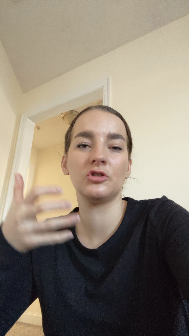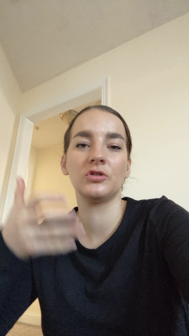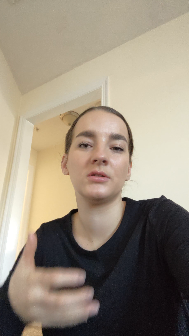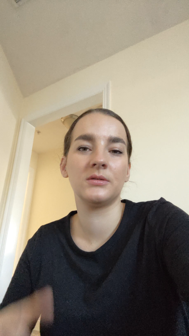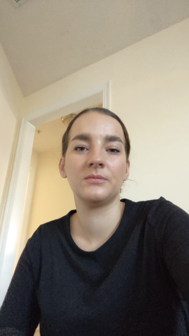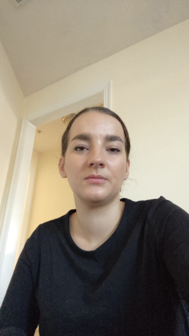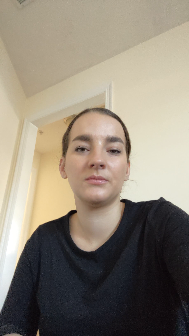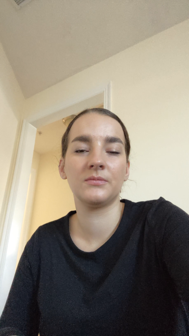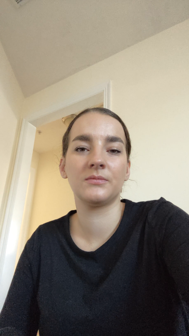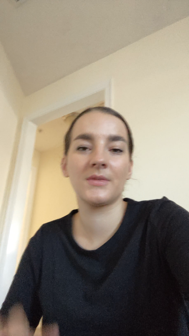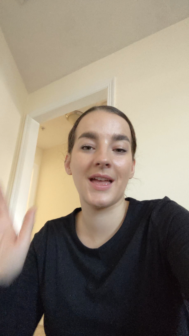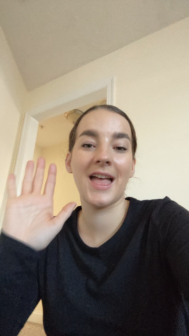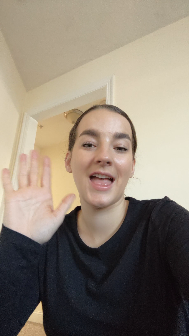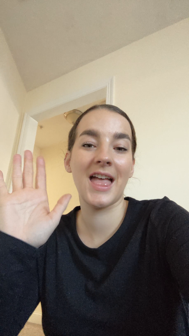hi